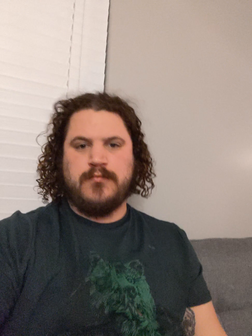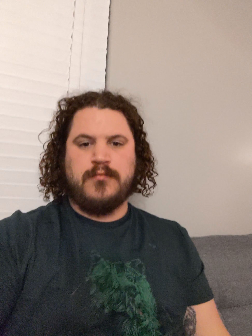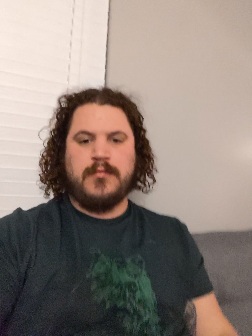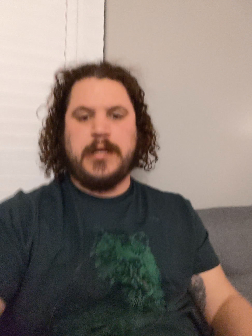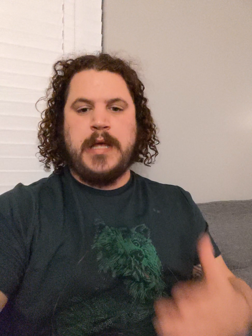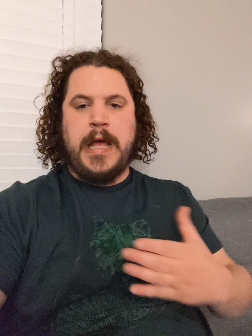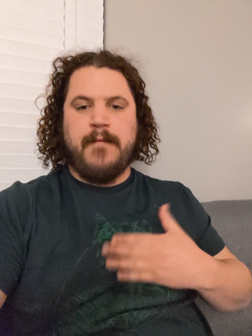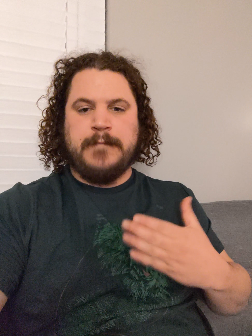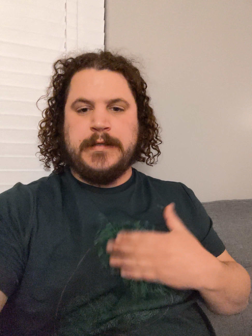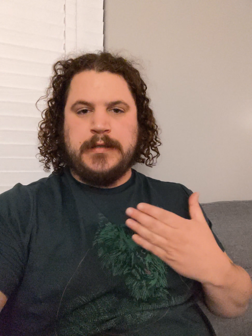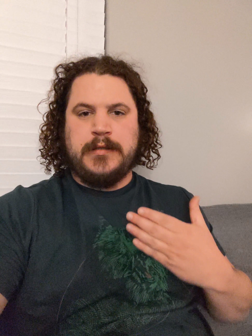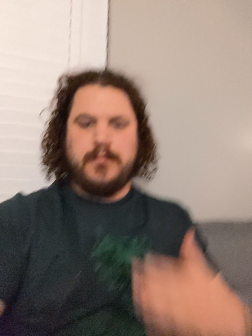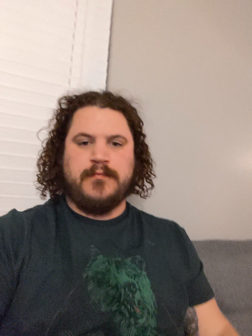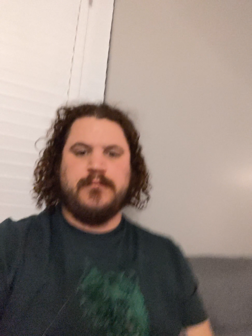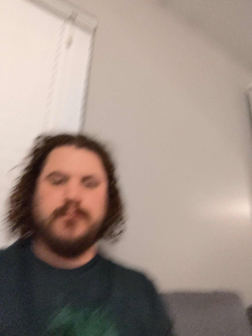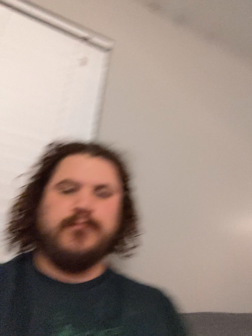happy